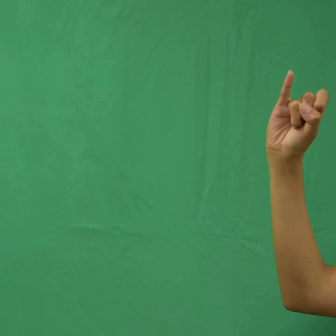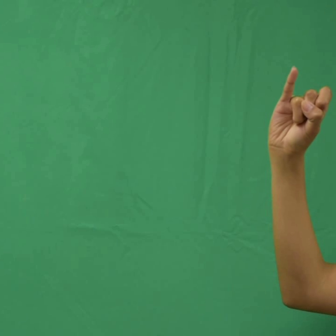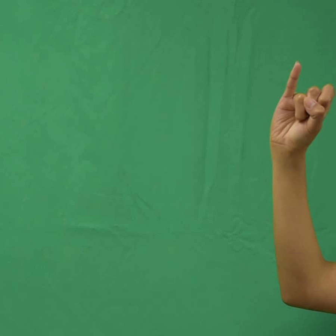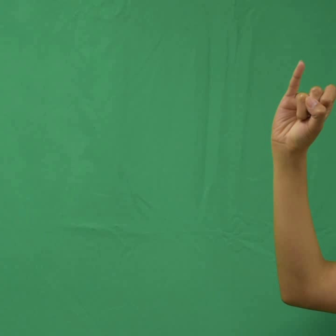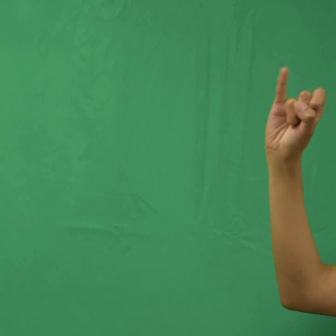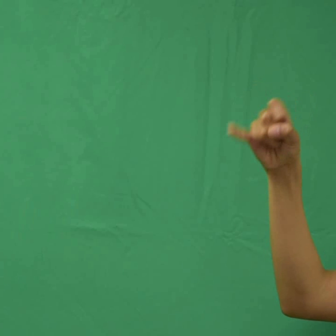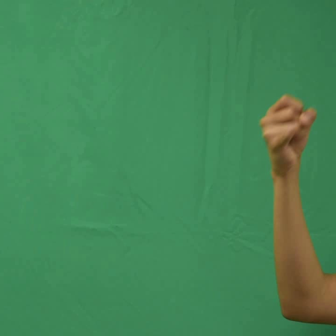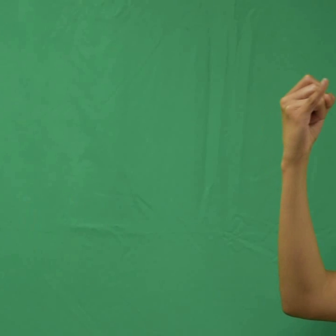J